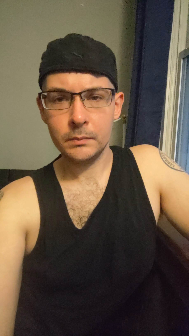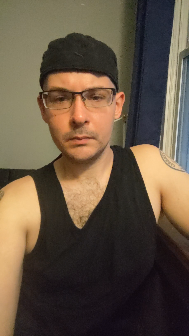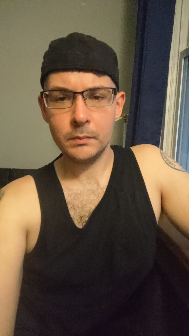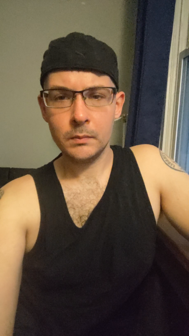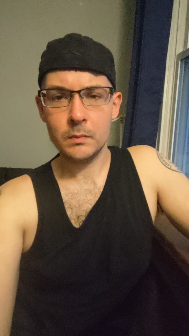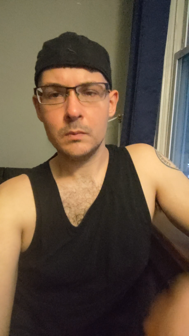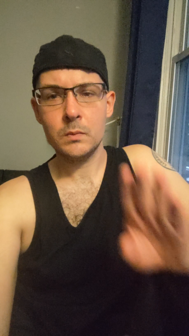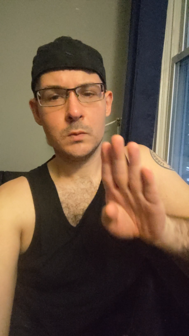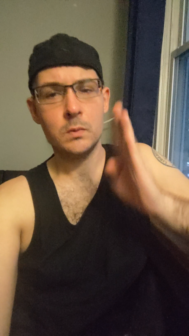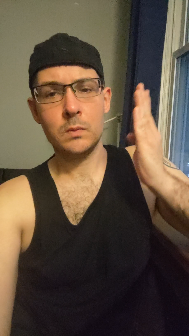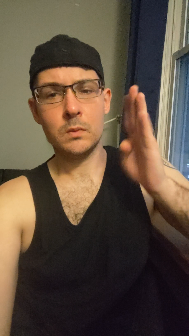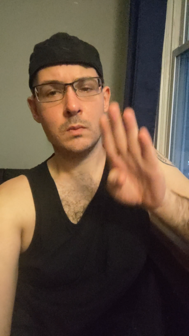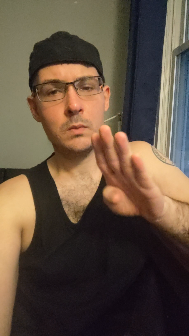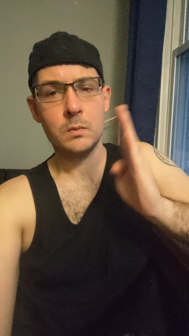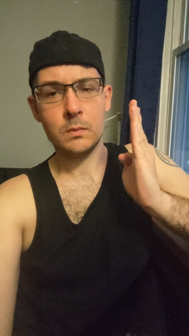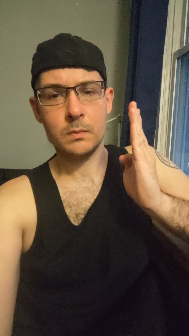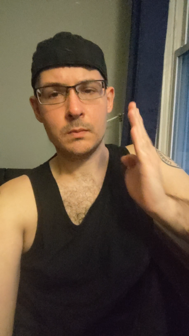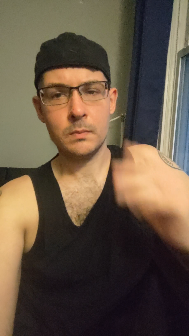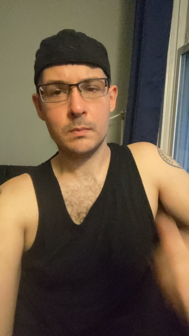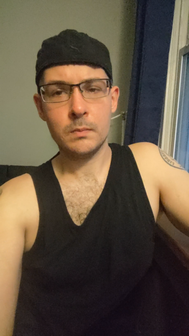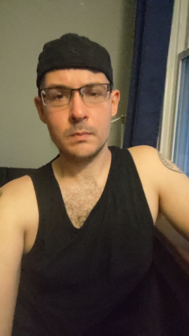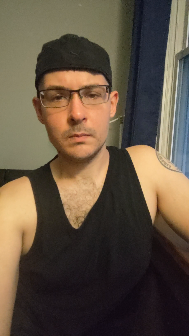door